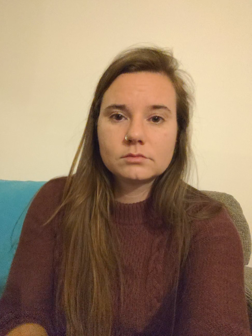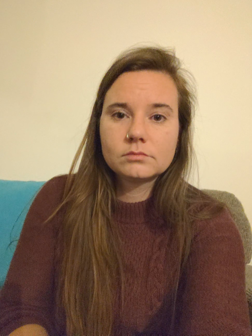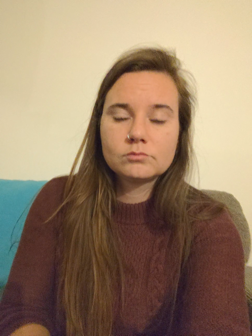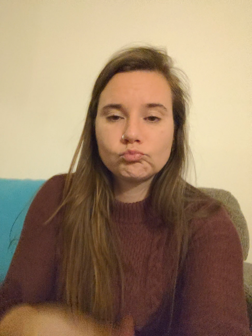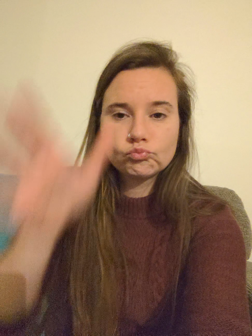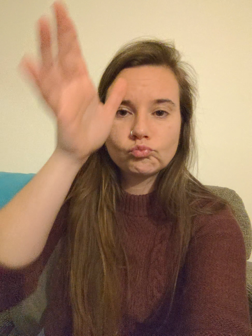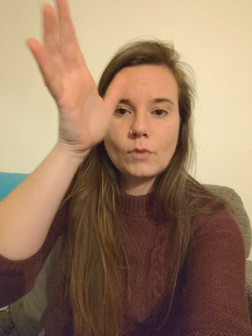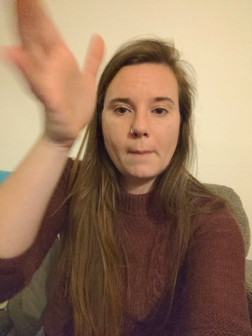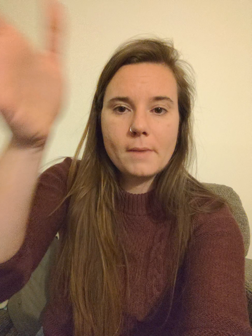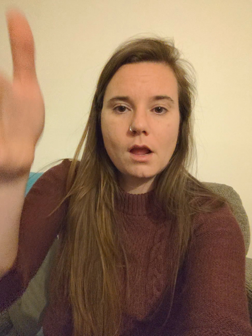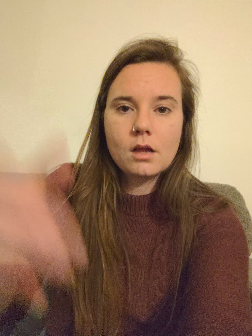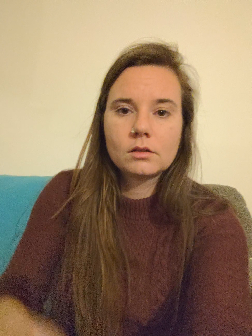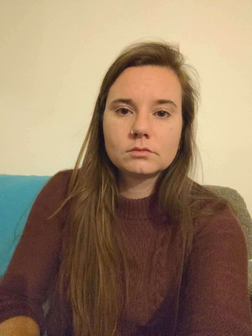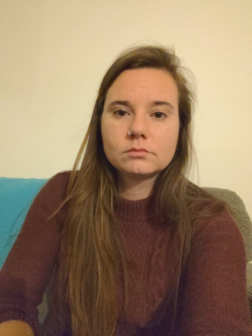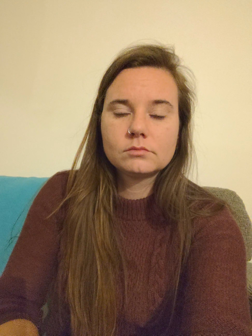grandpa